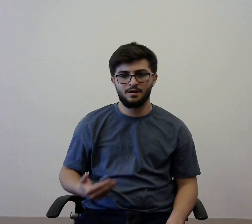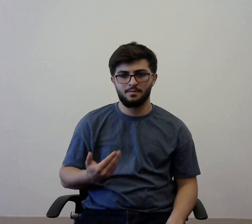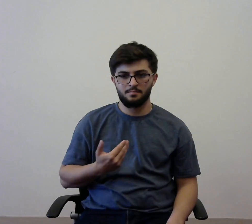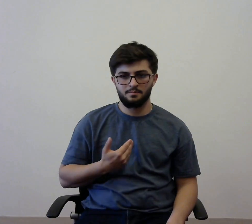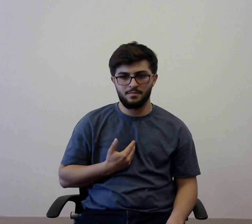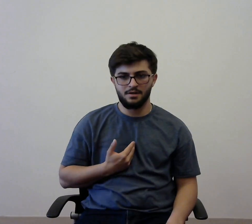mən